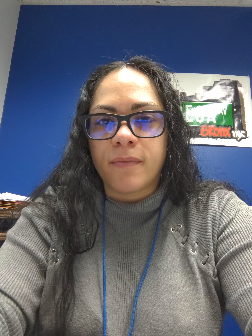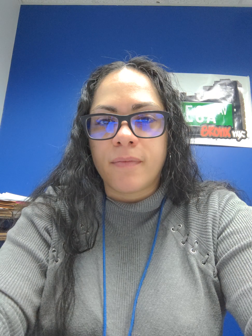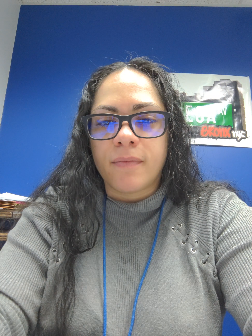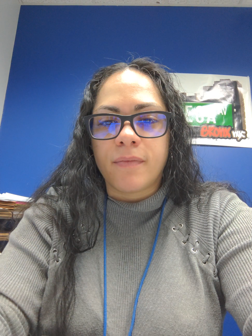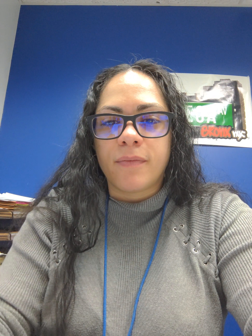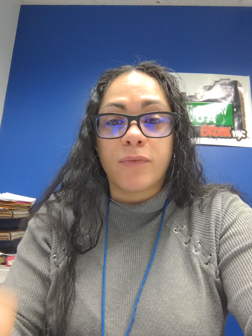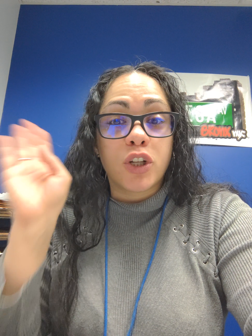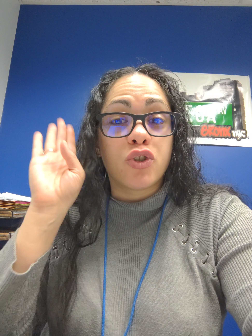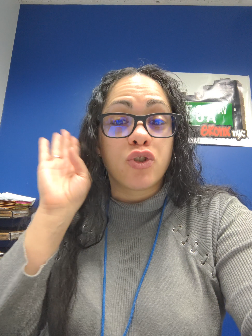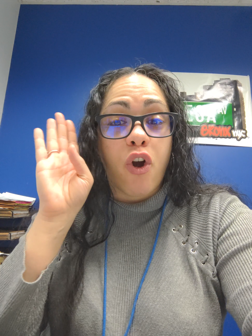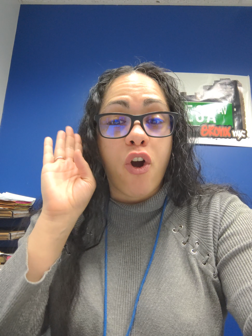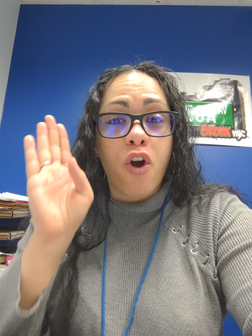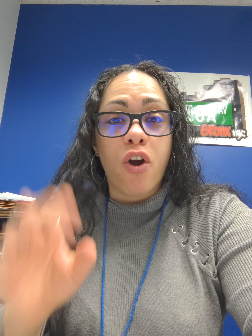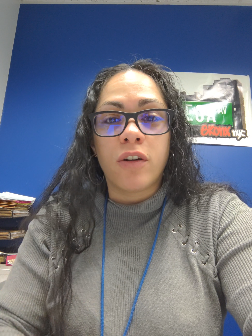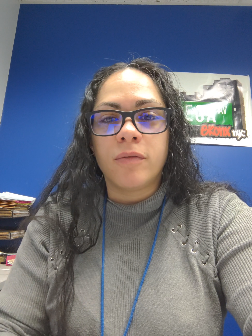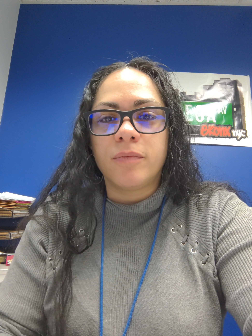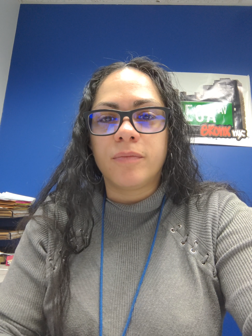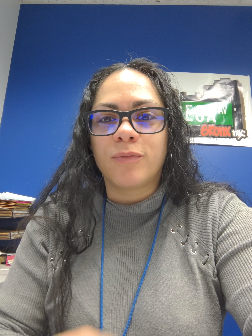dog